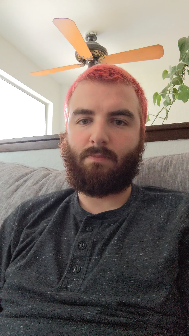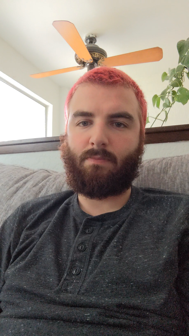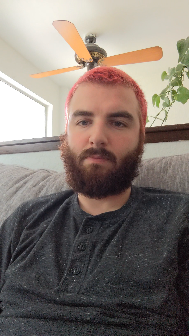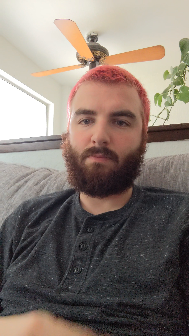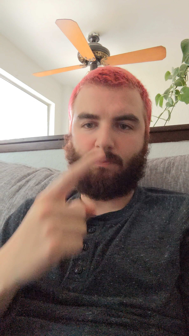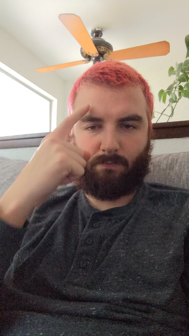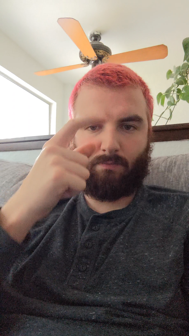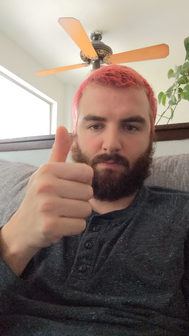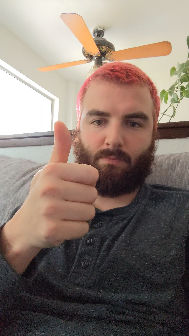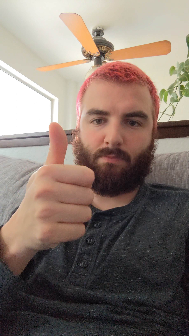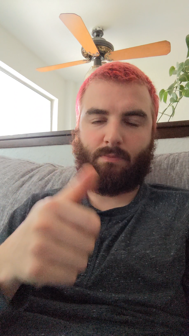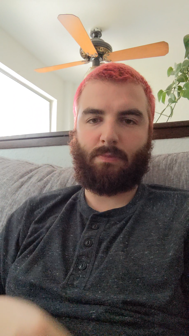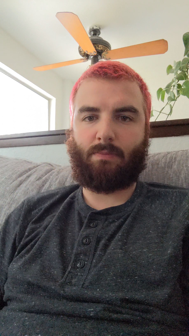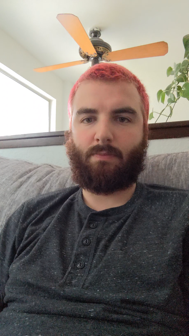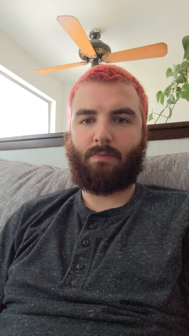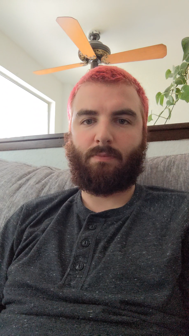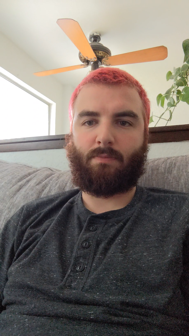dime